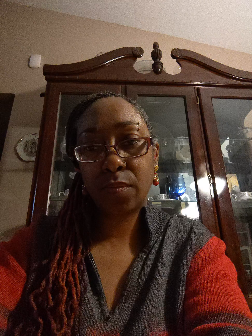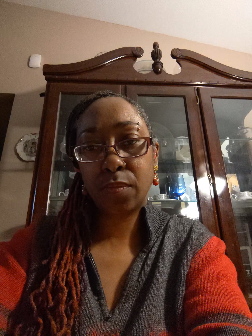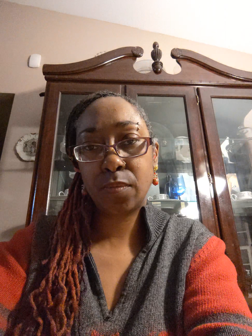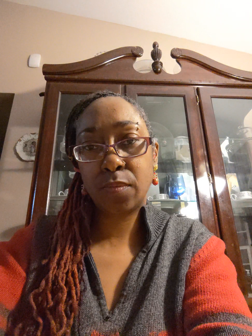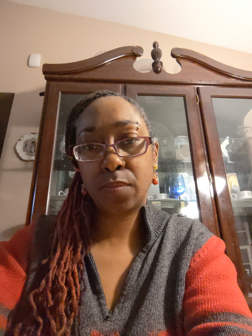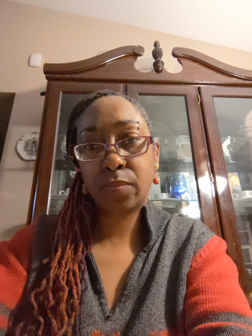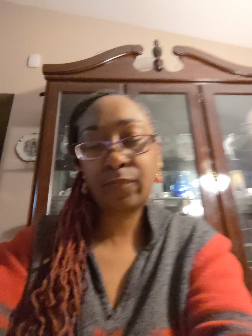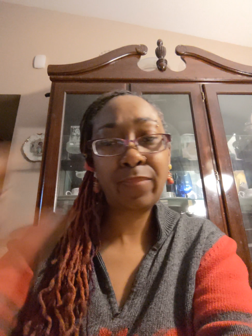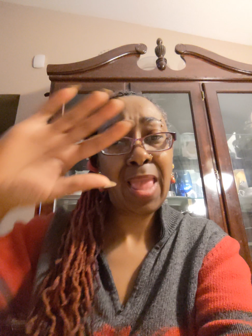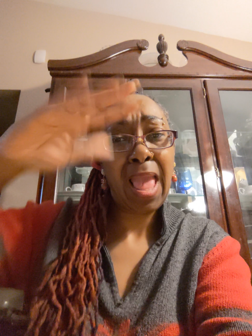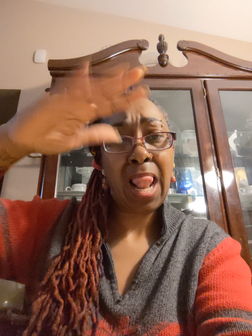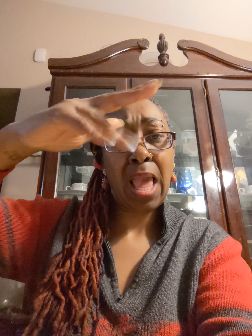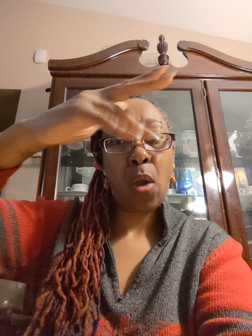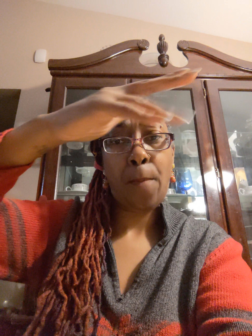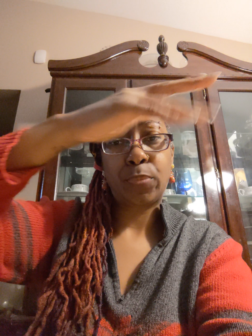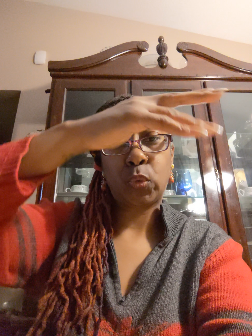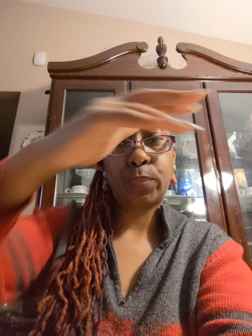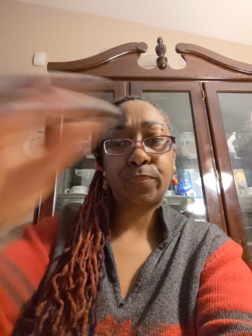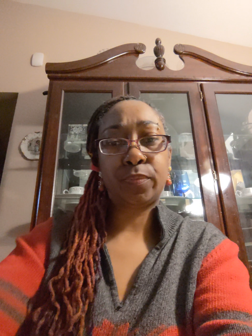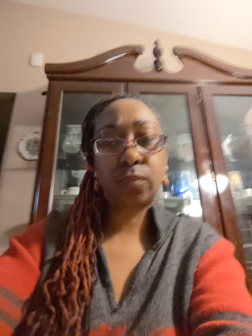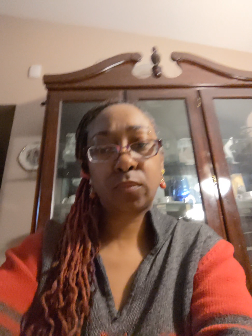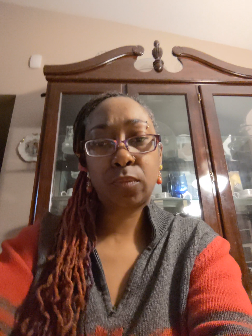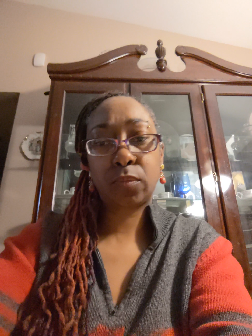helicopter